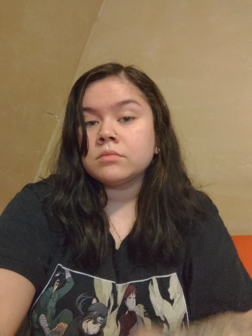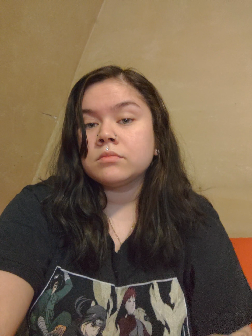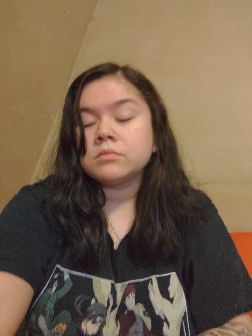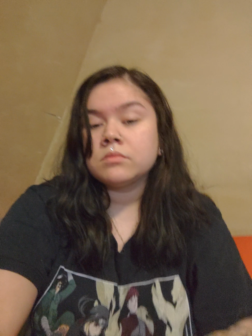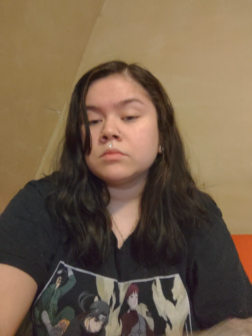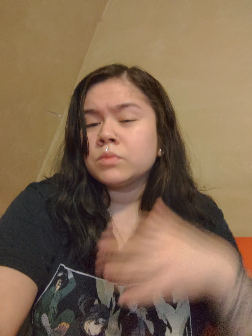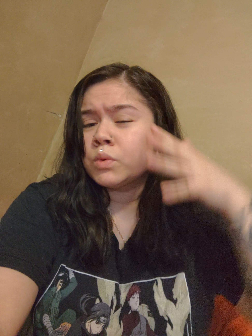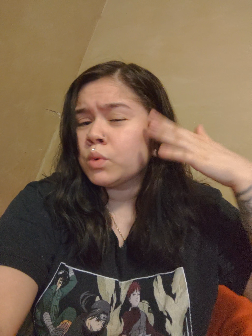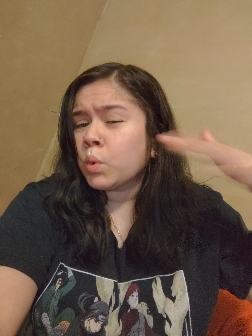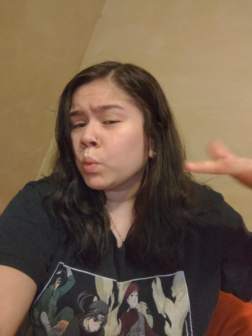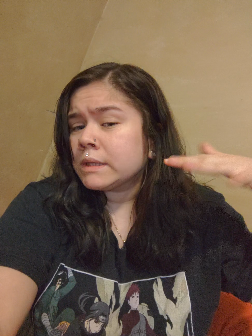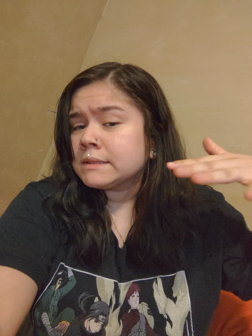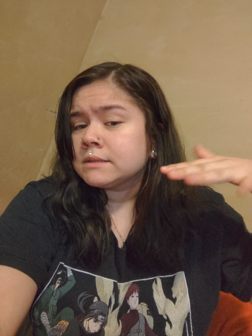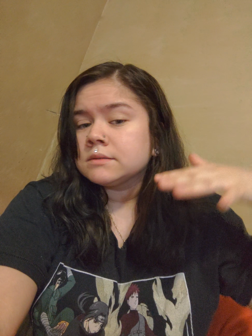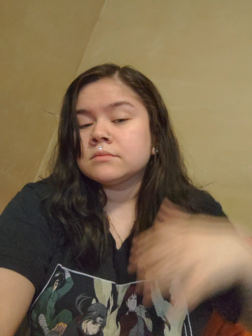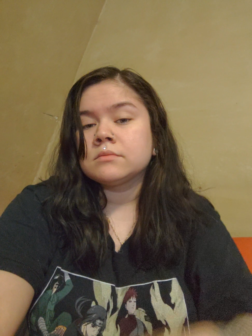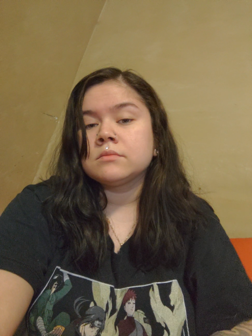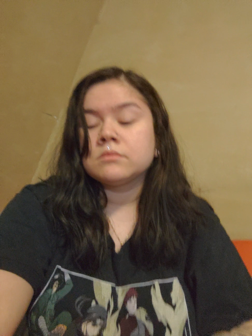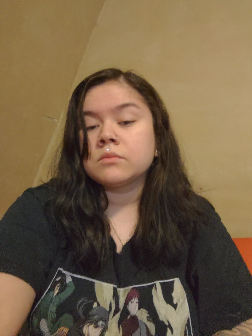noisy